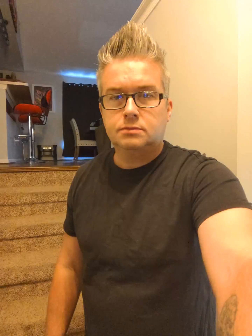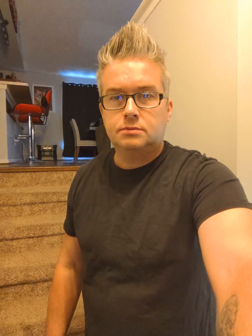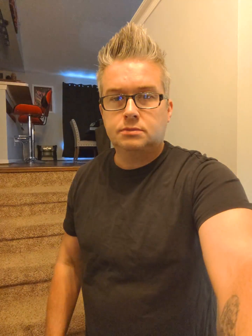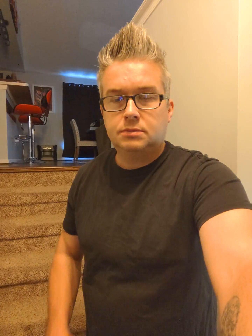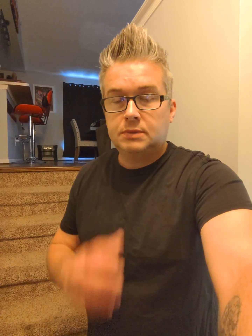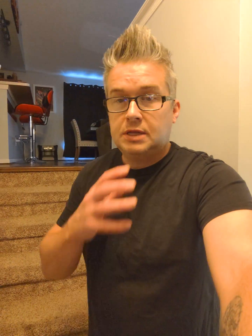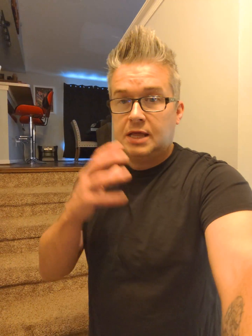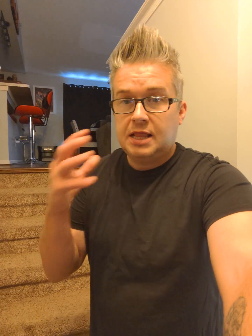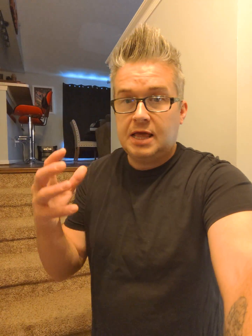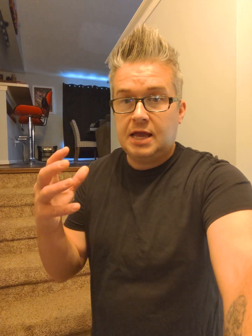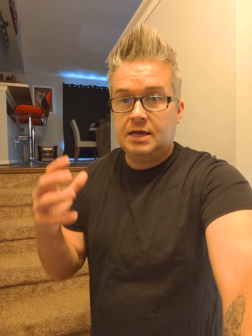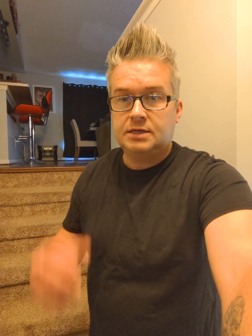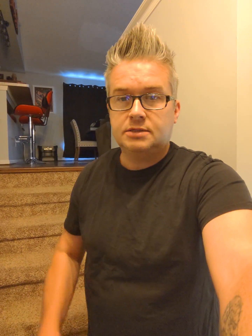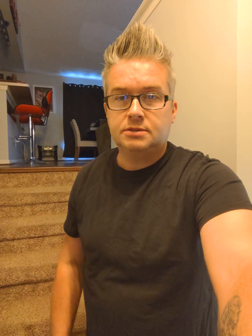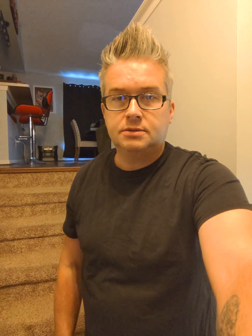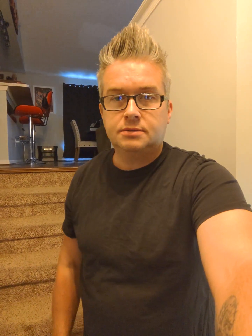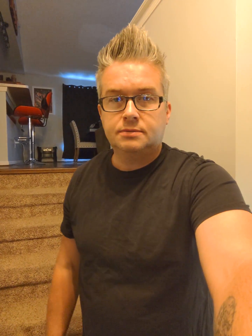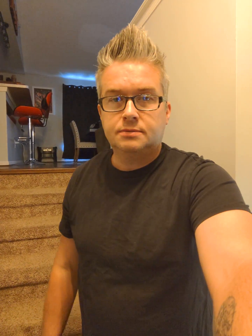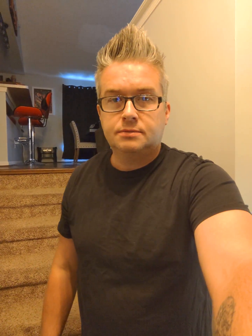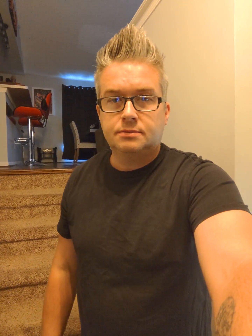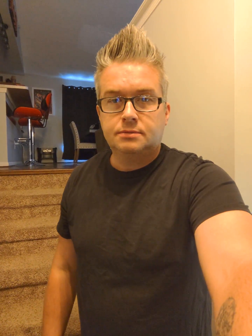a lot